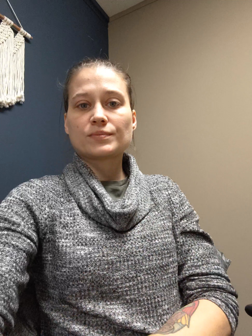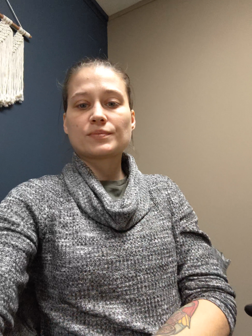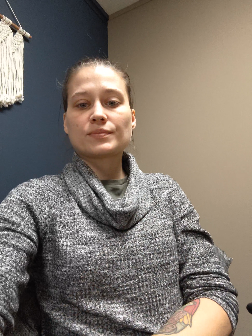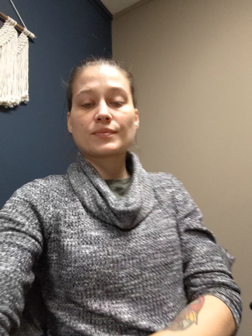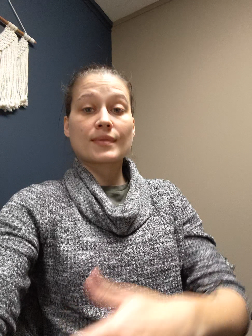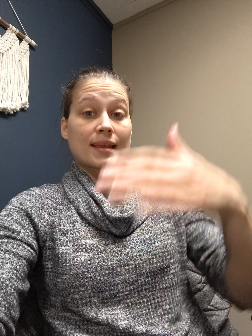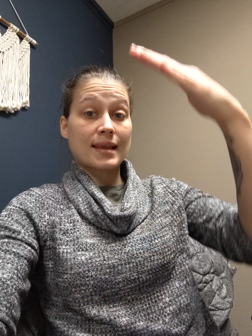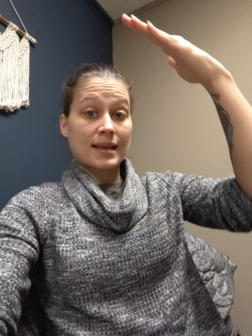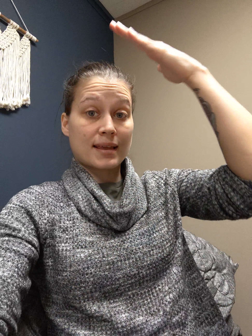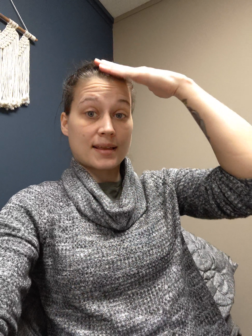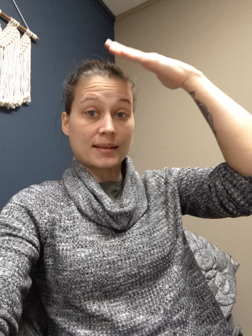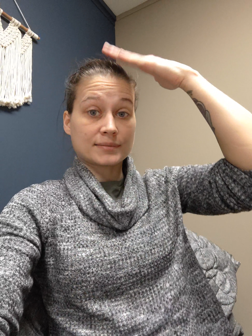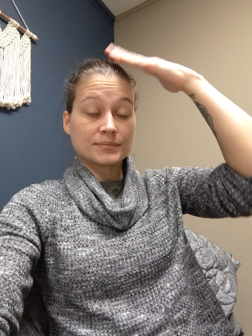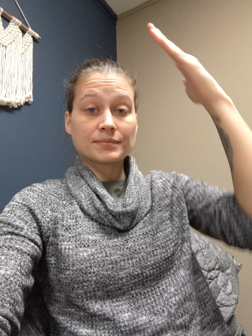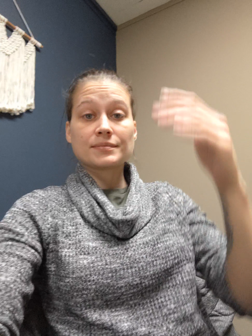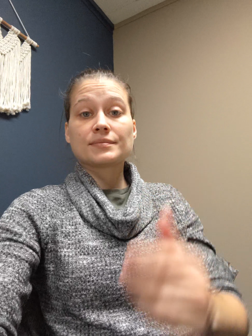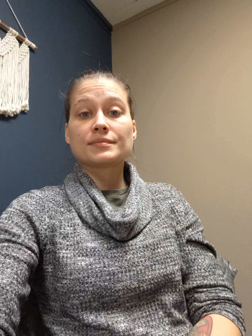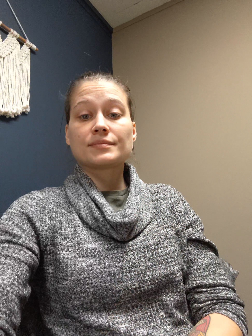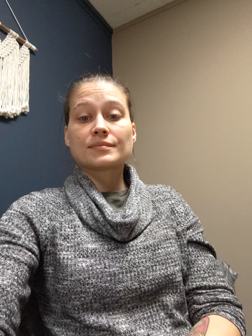hat